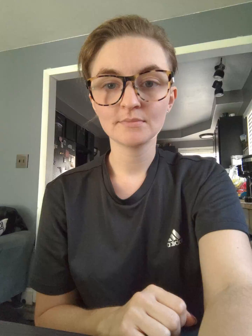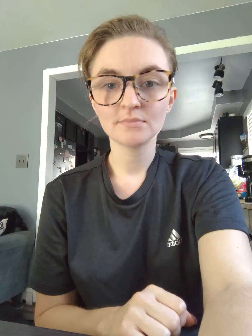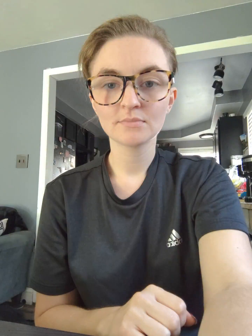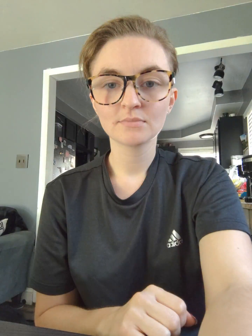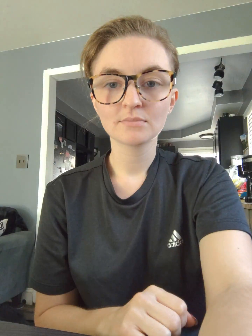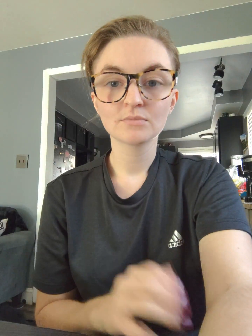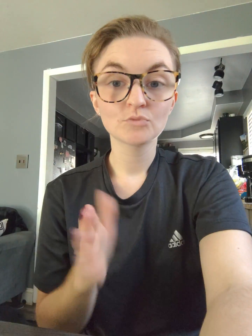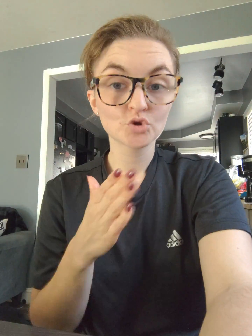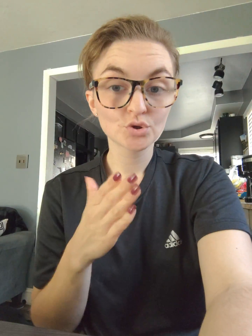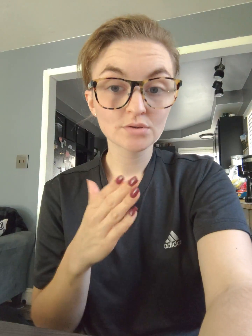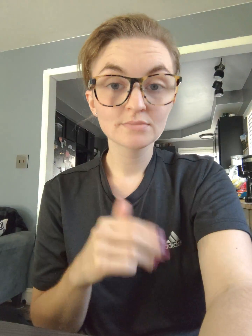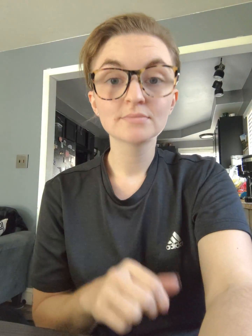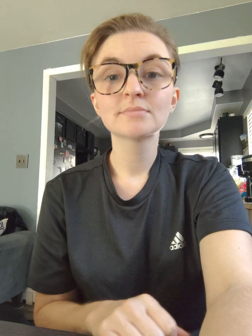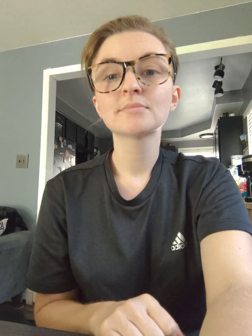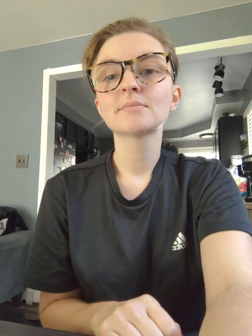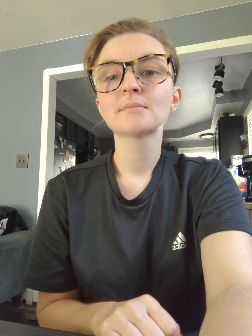share